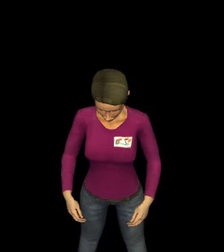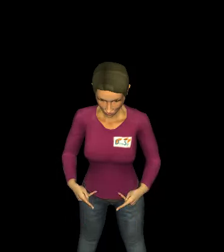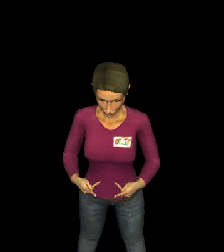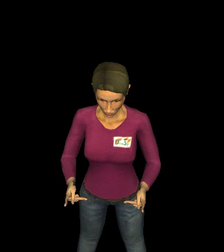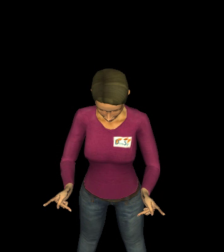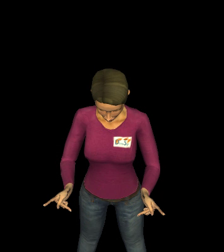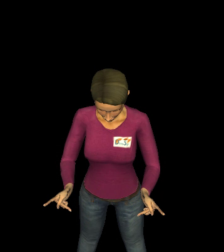عام